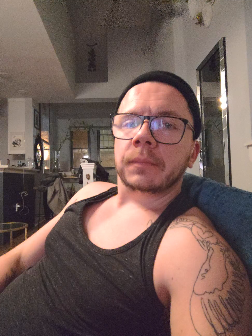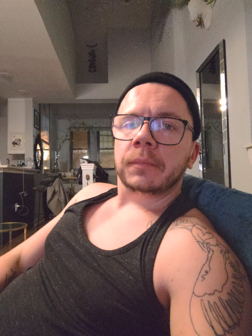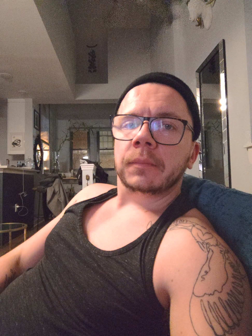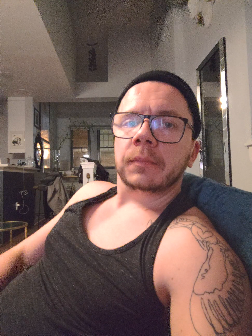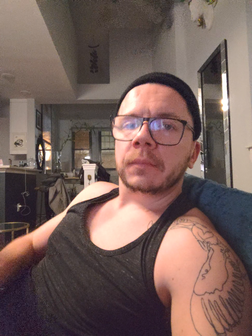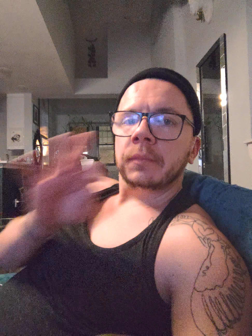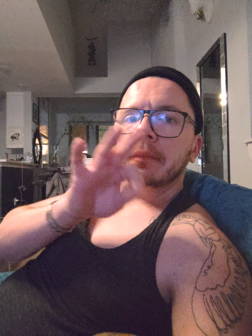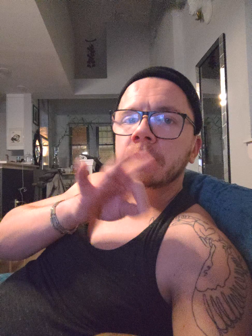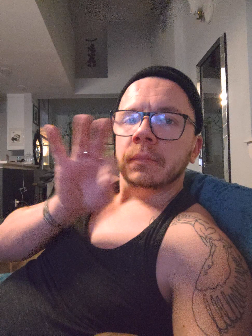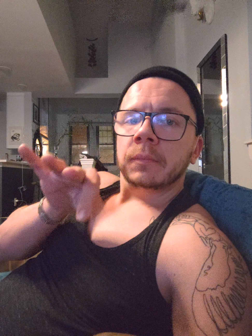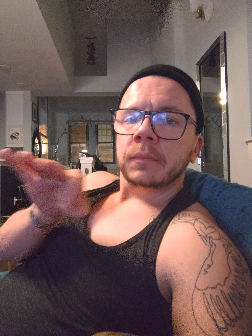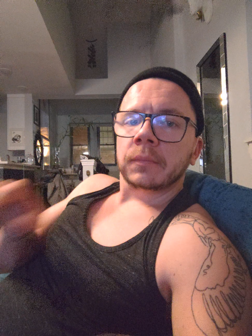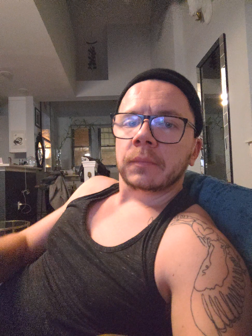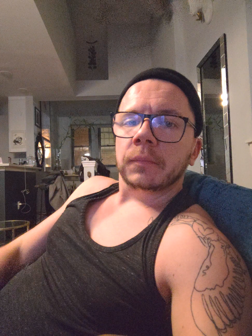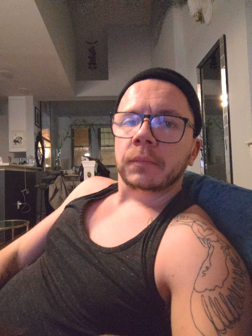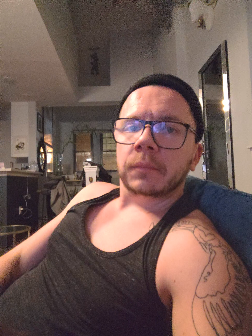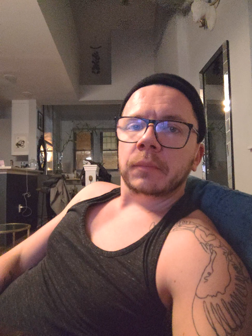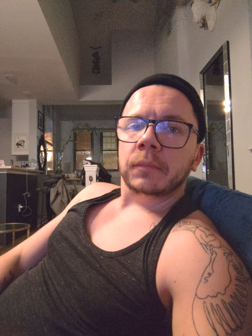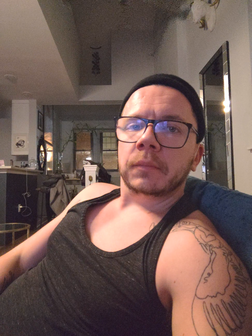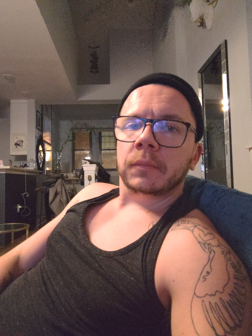french fries